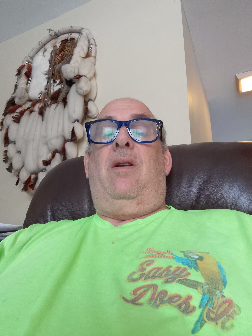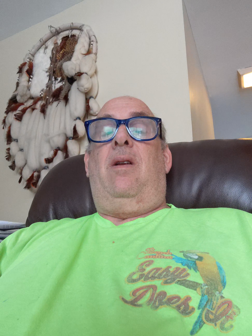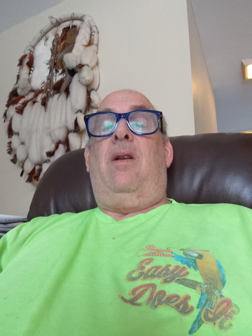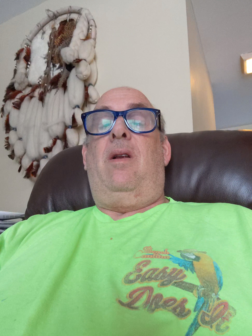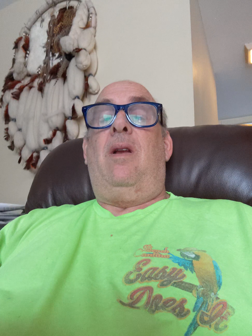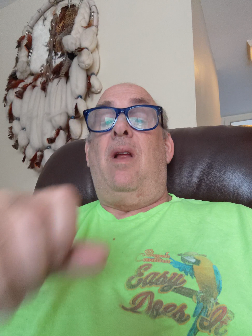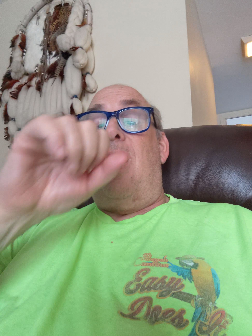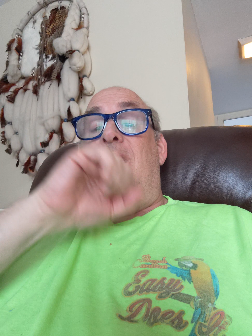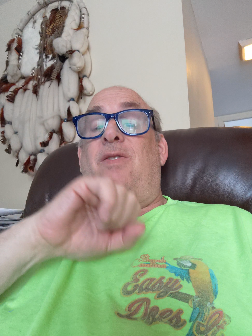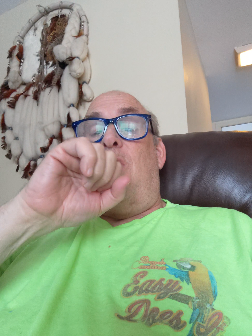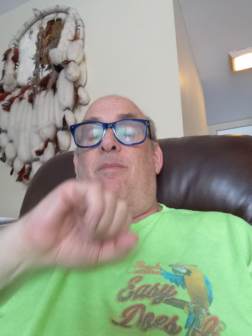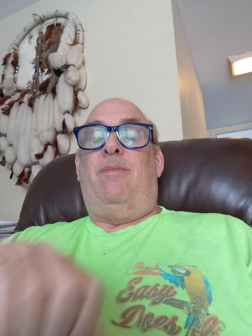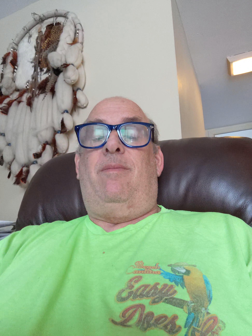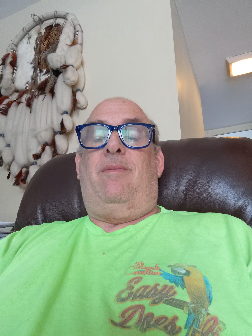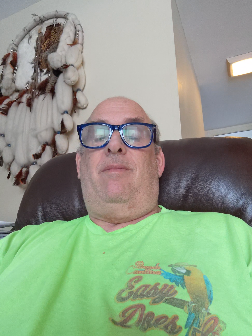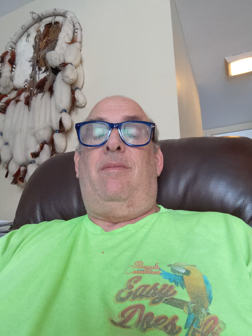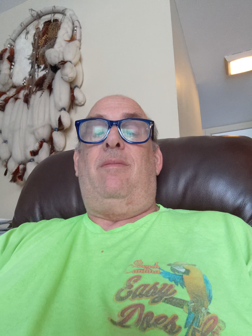ice cream